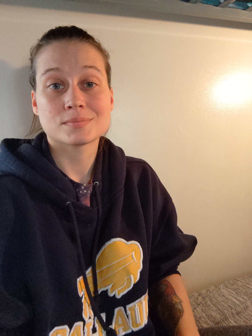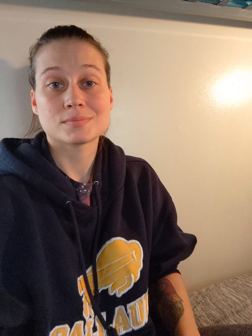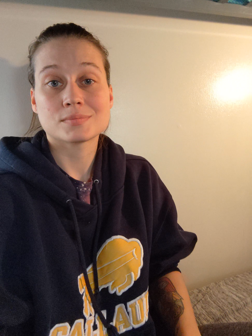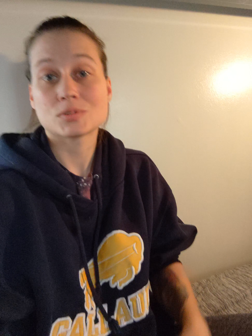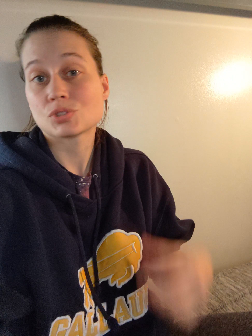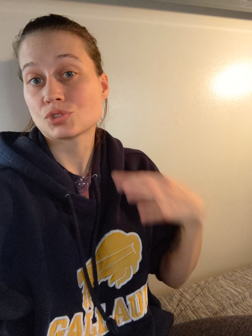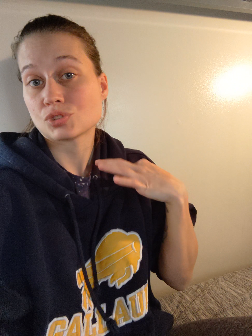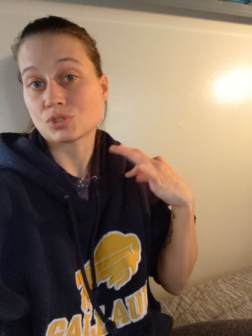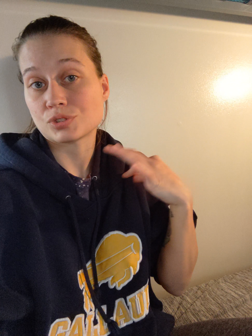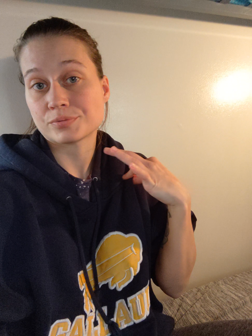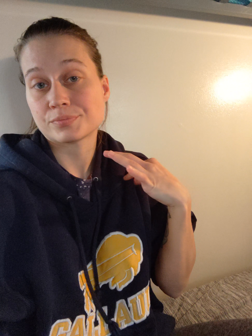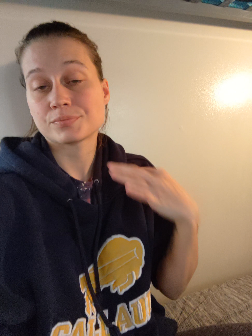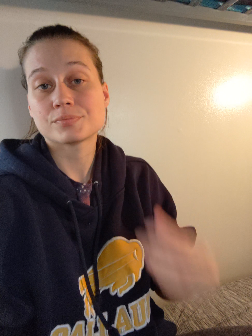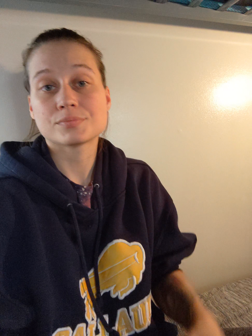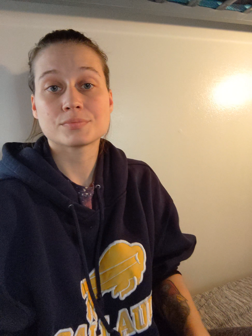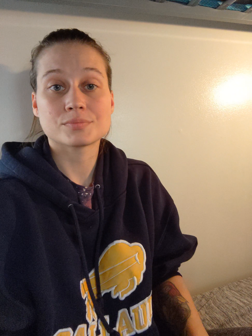shirt